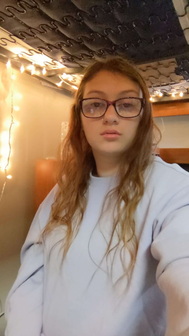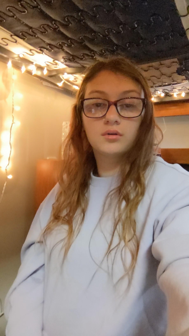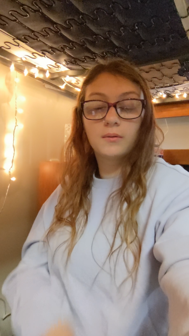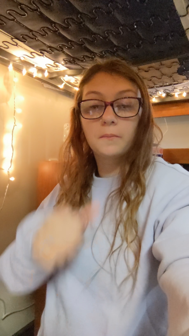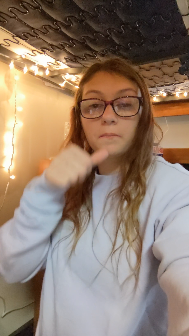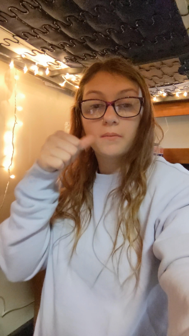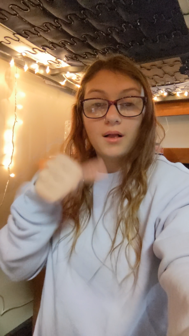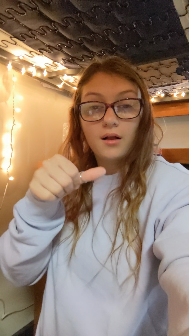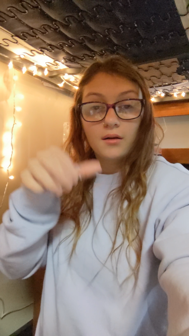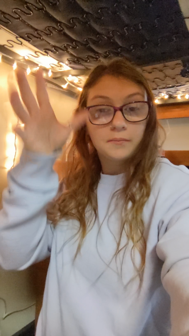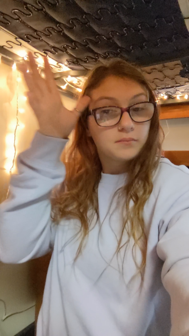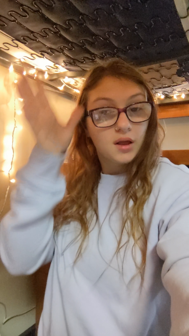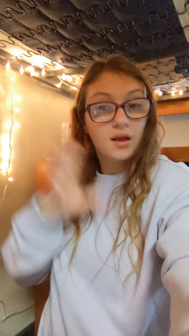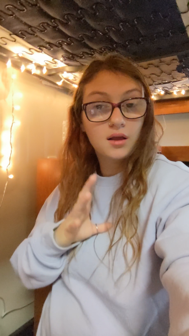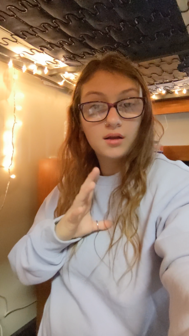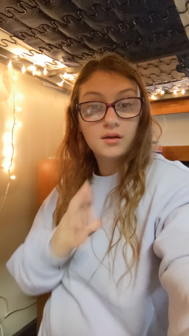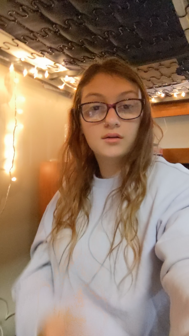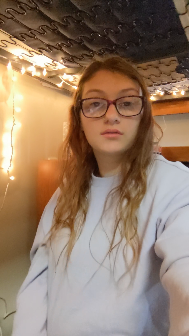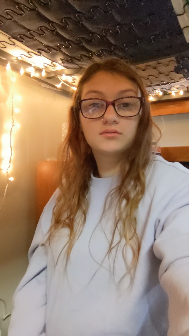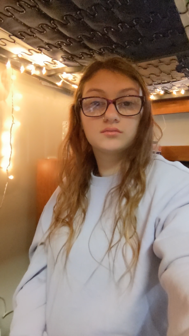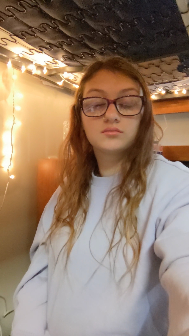mailman